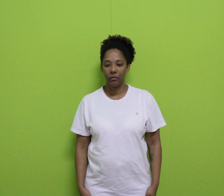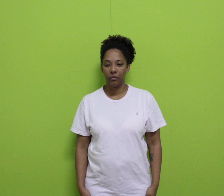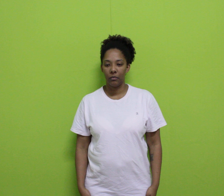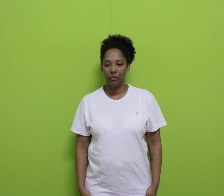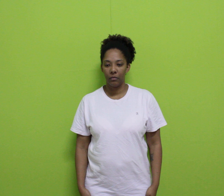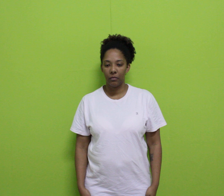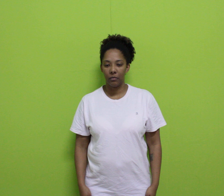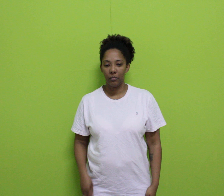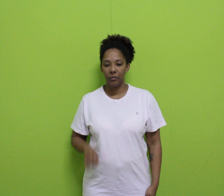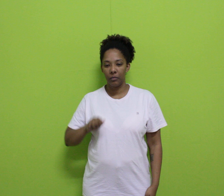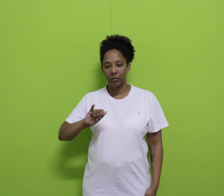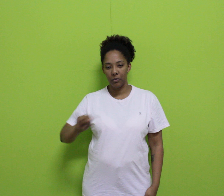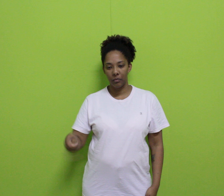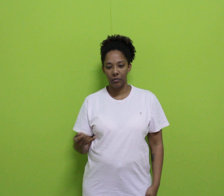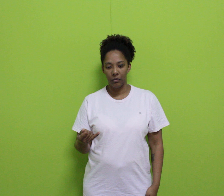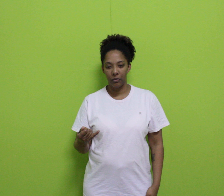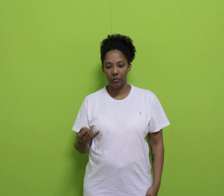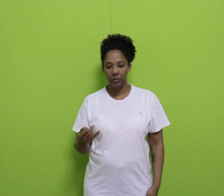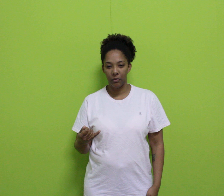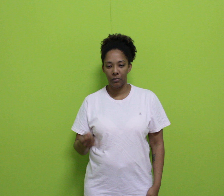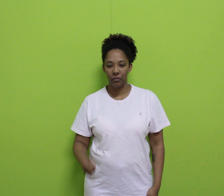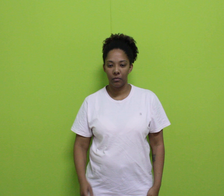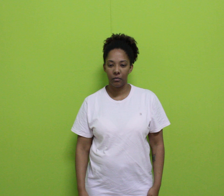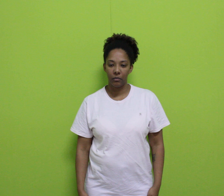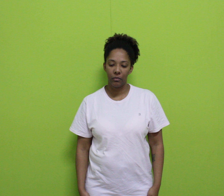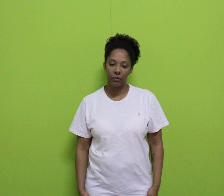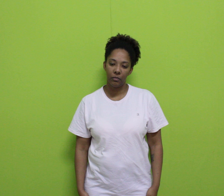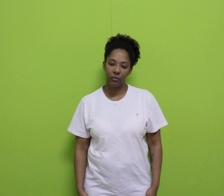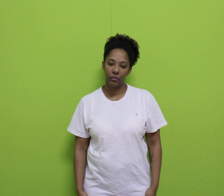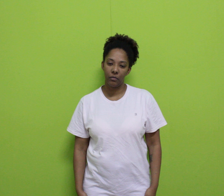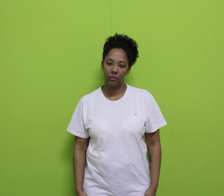aproveitar